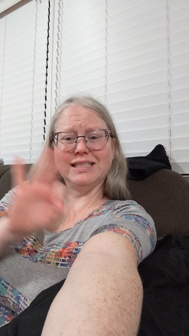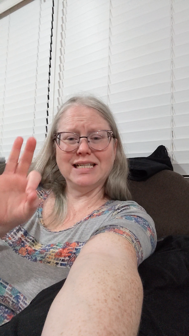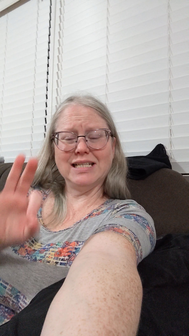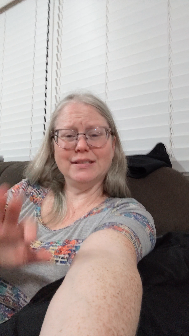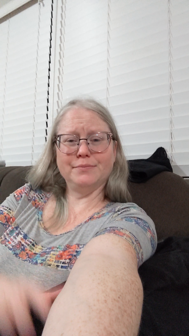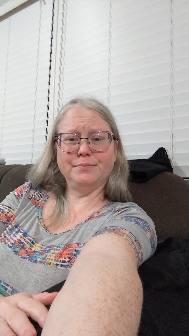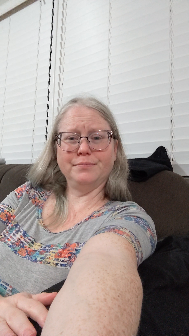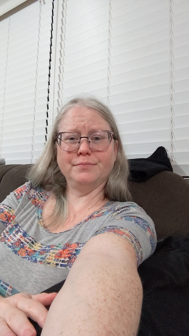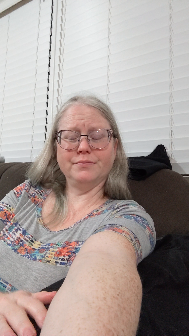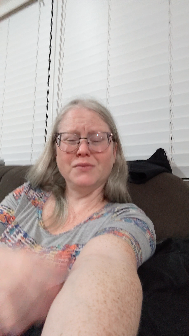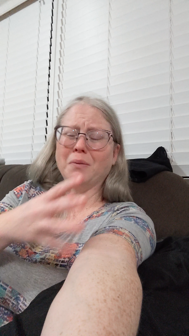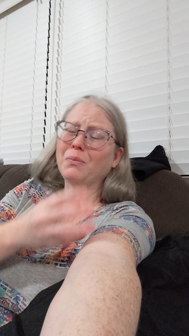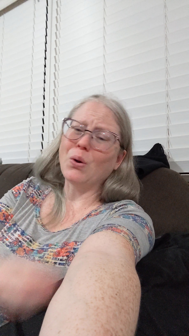poor